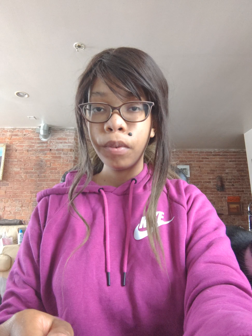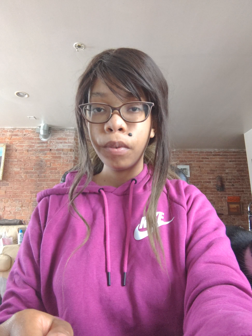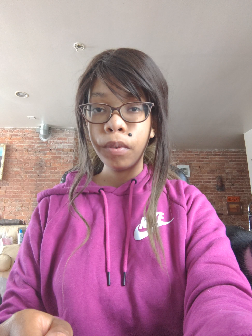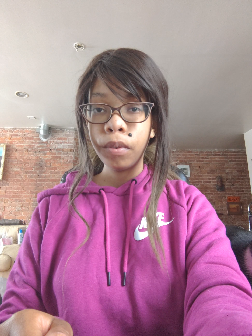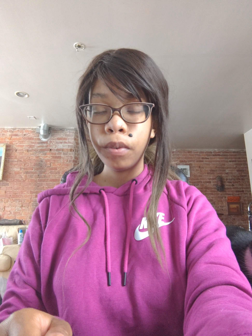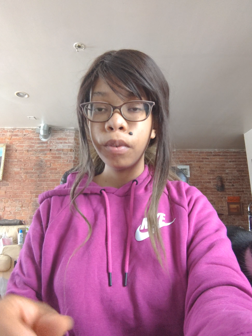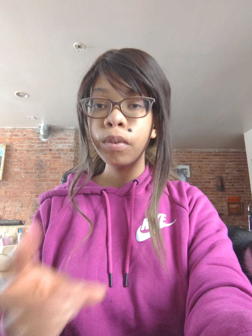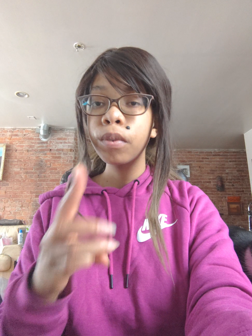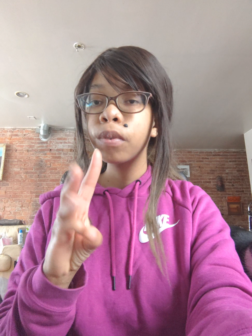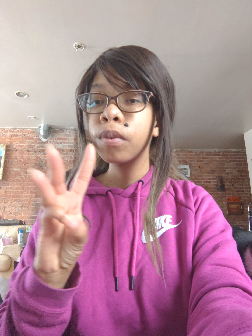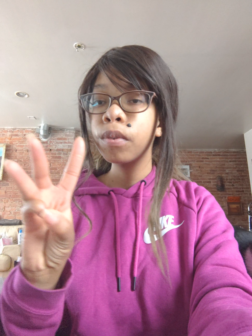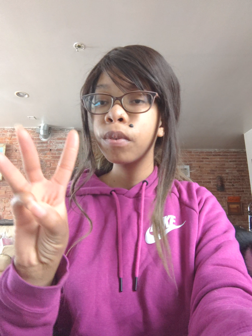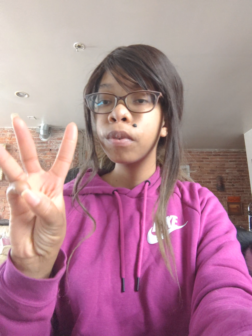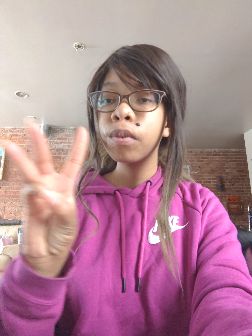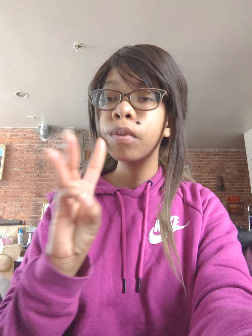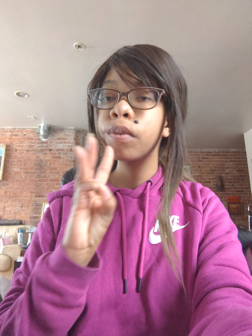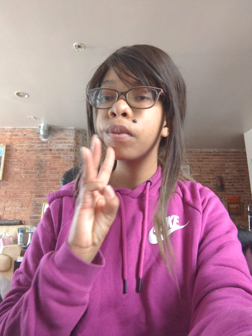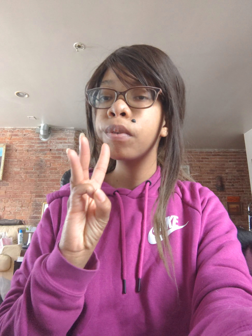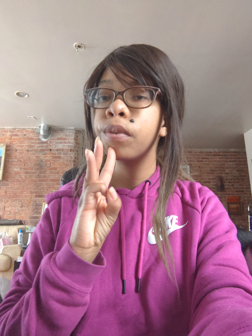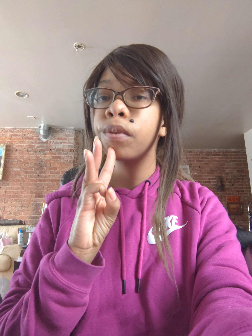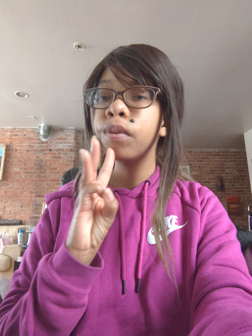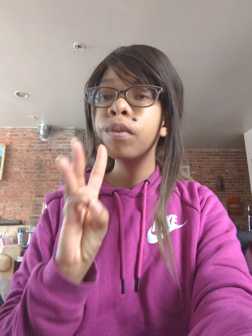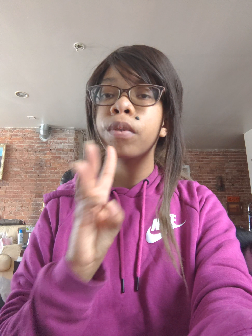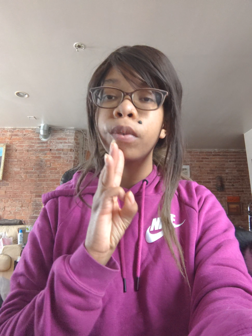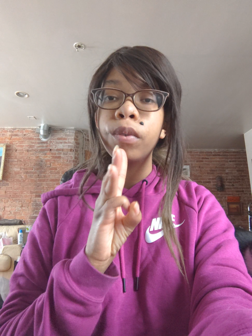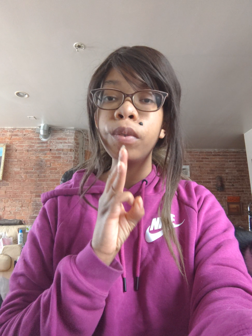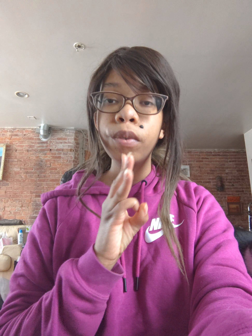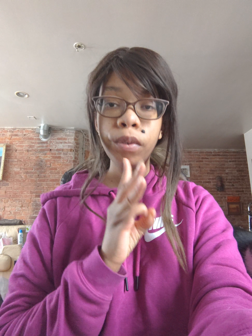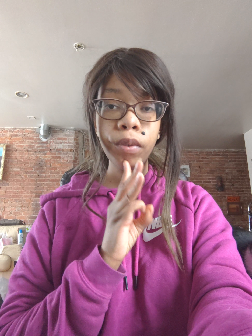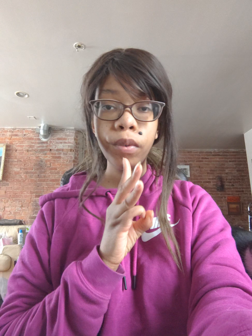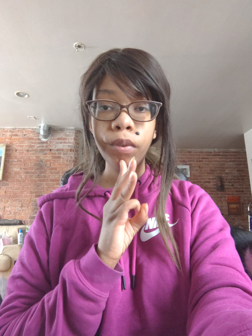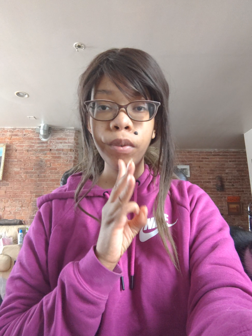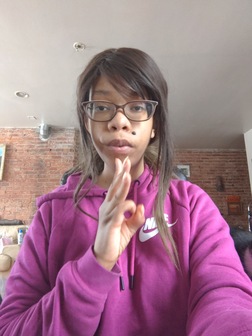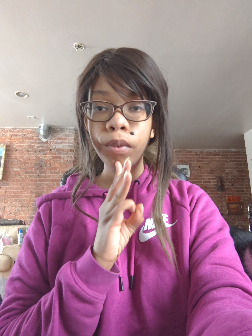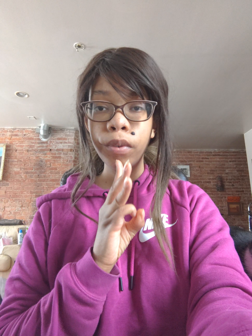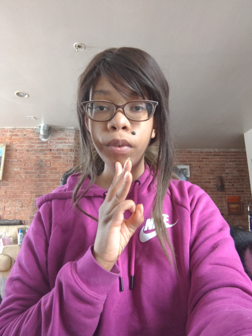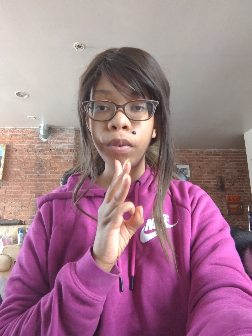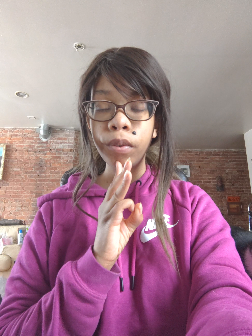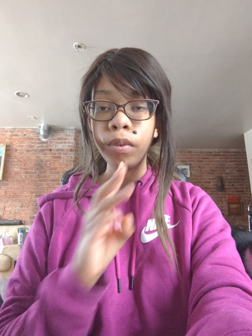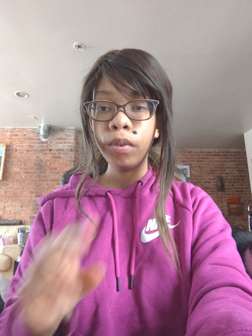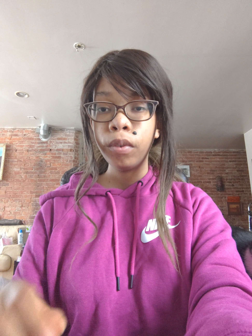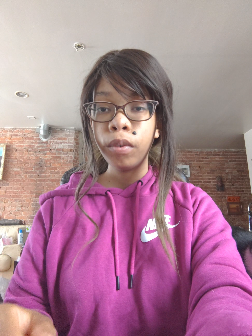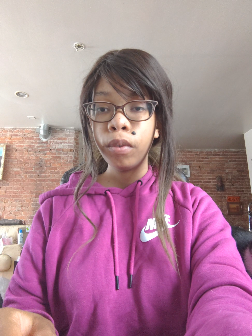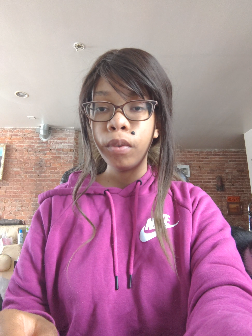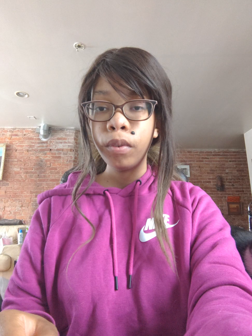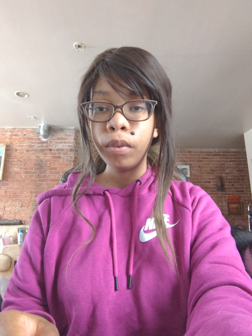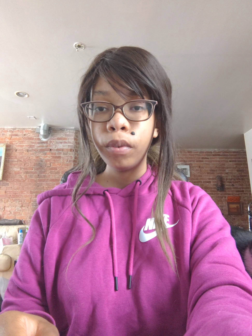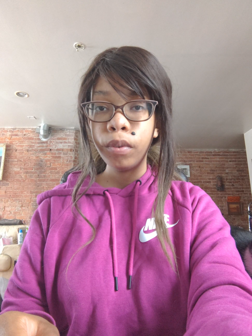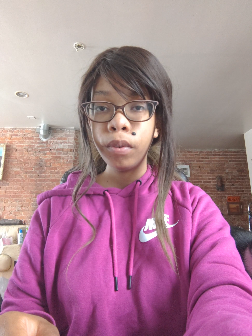water